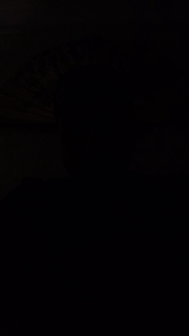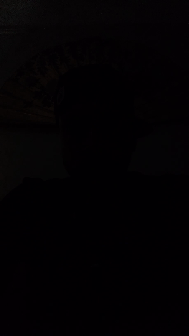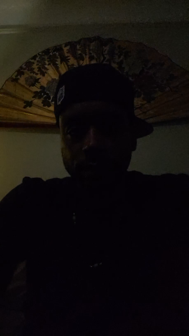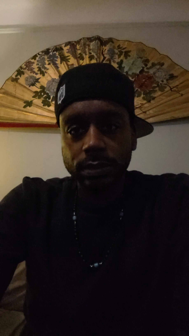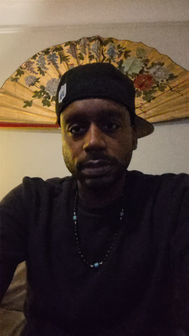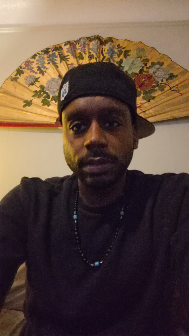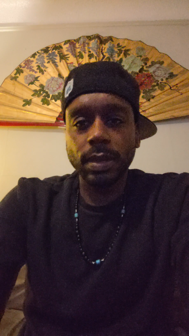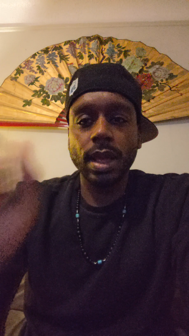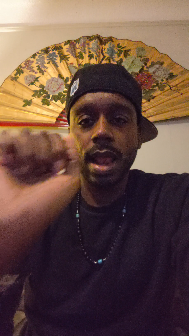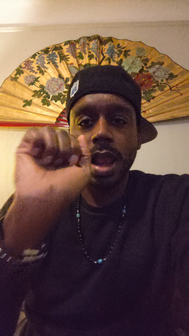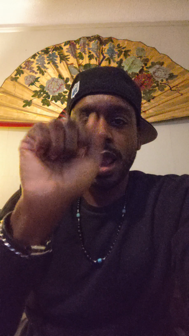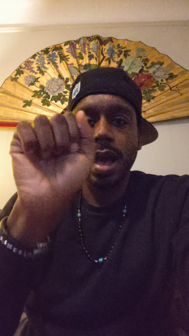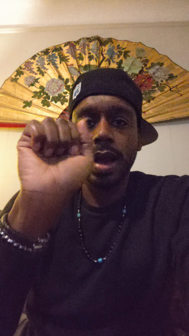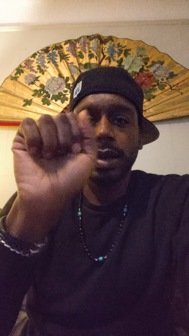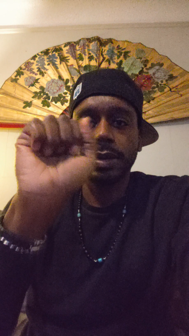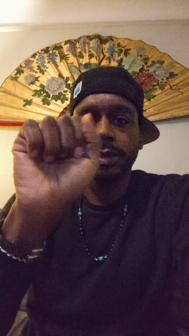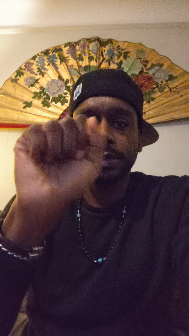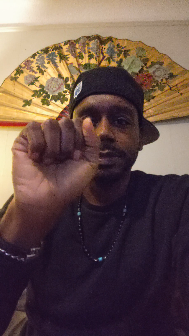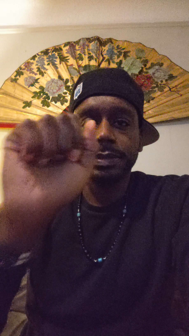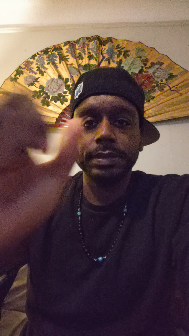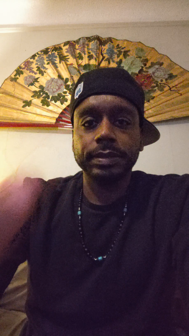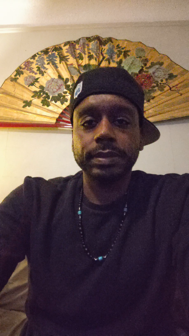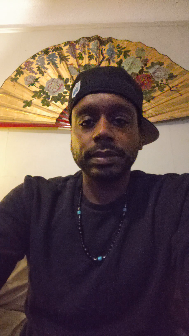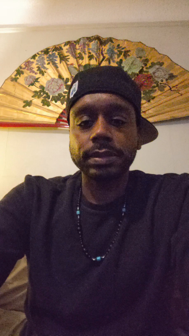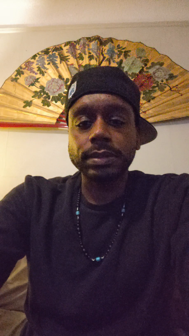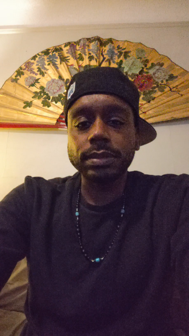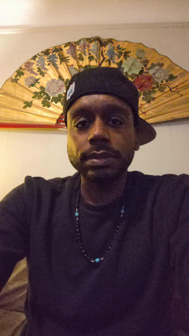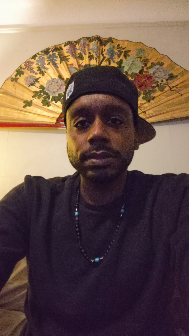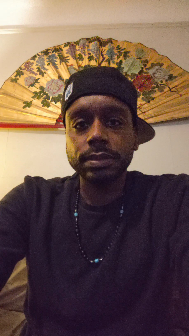knock